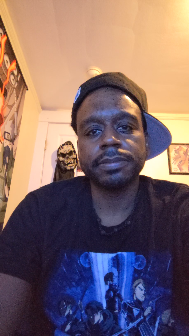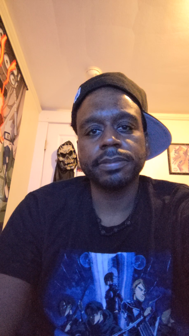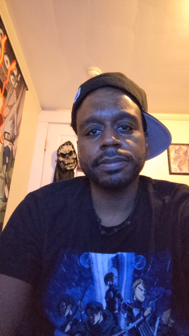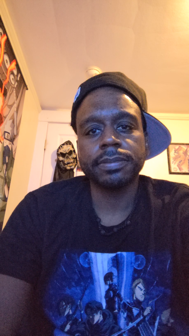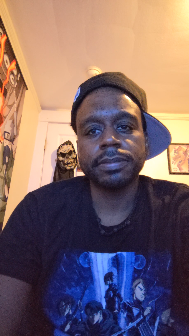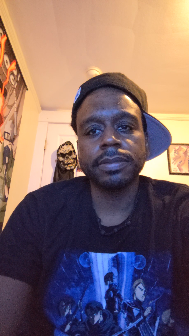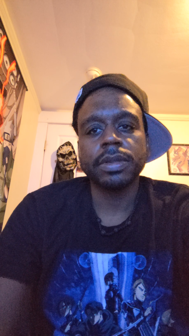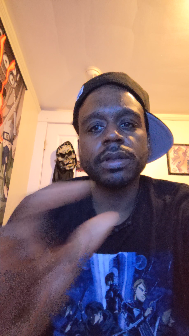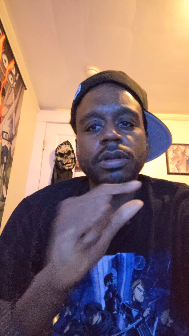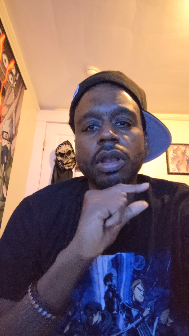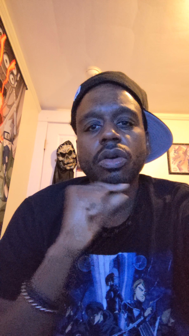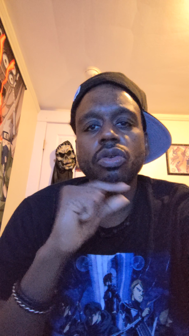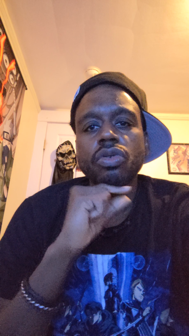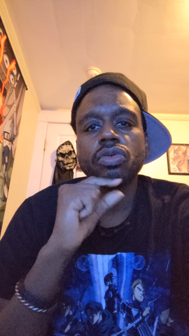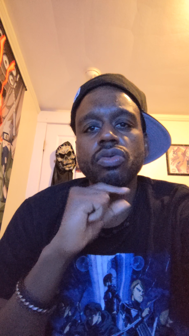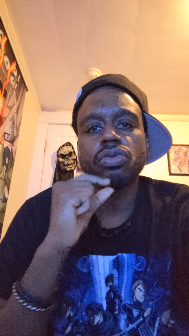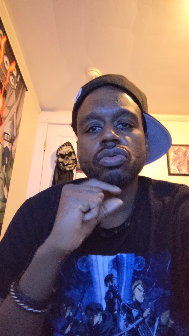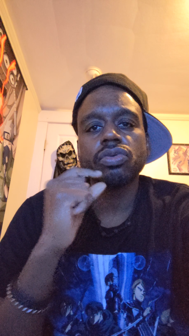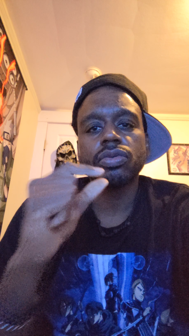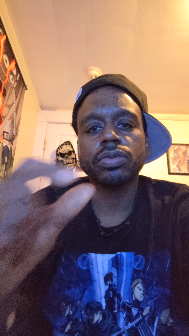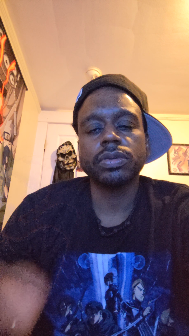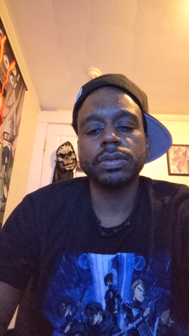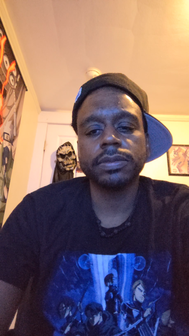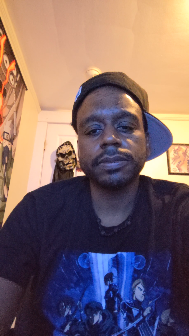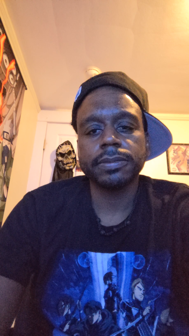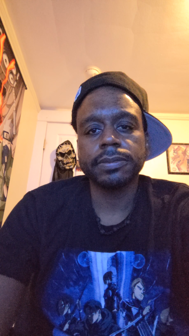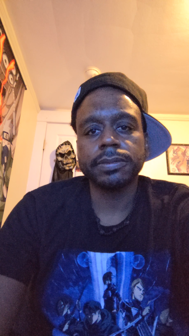glue